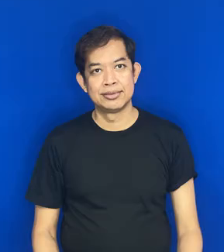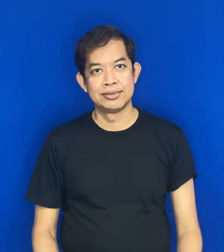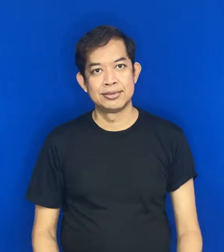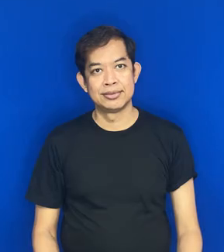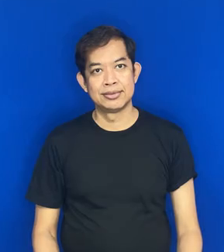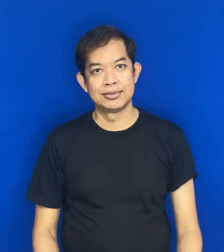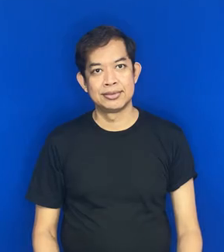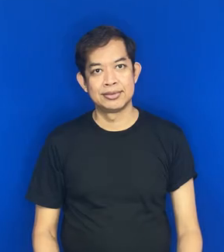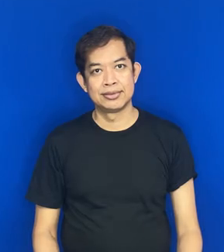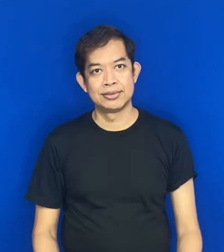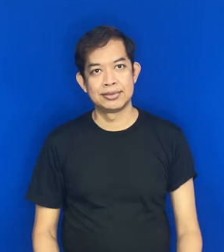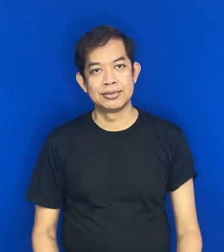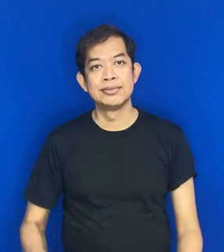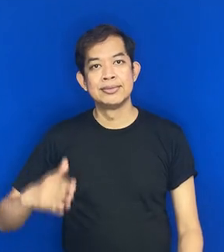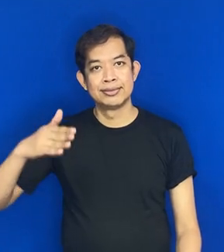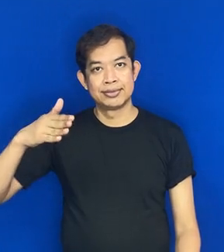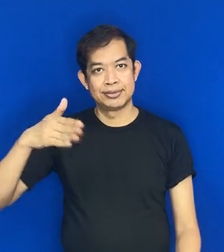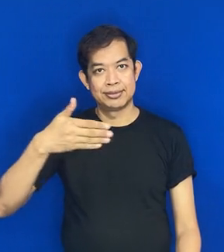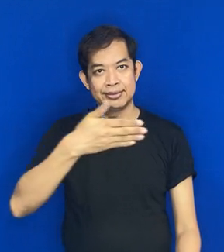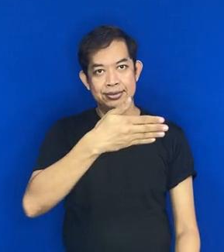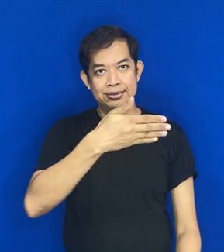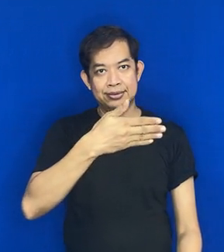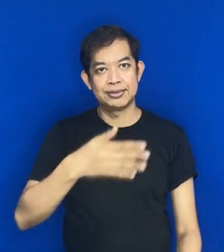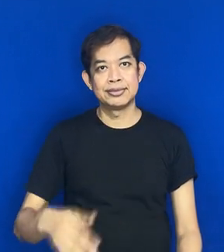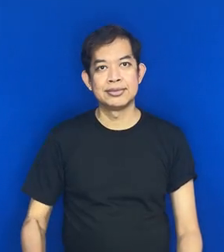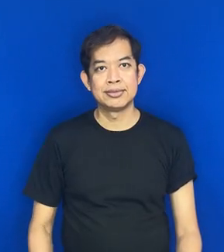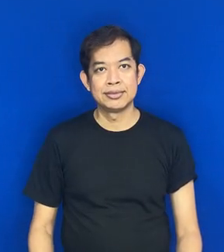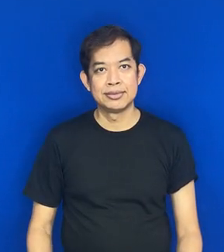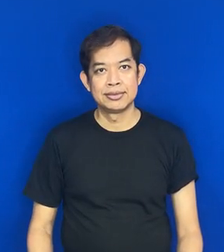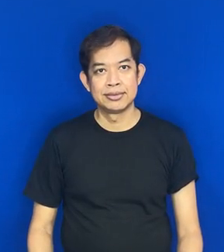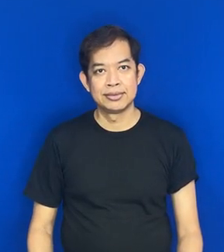fish